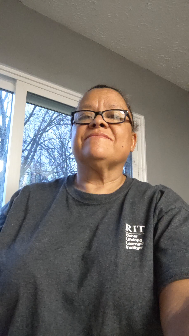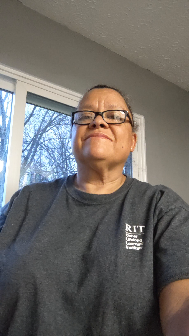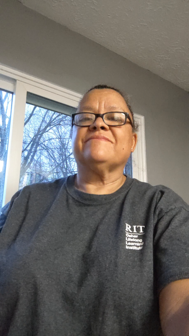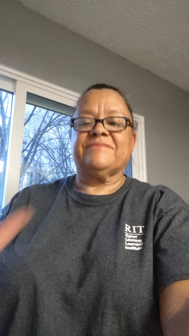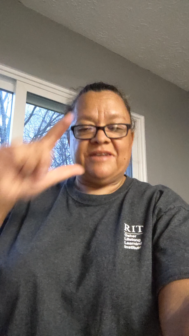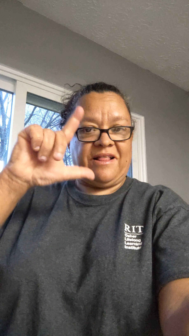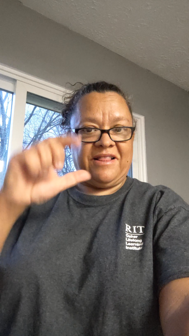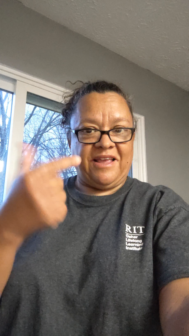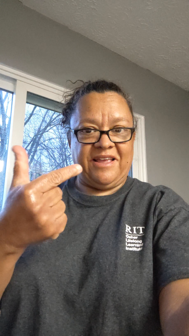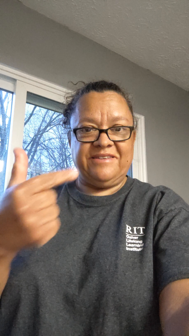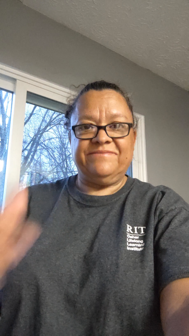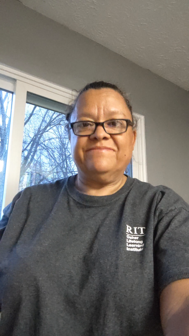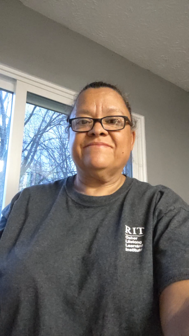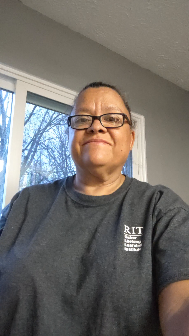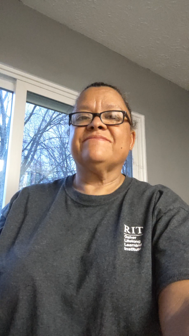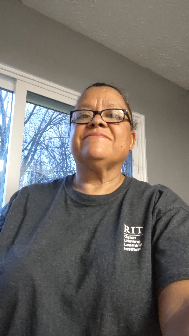leg